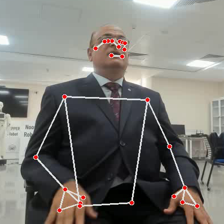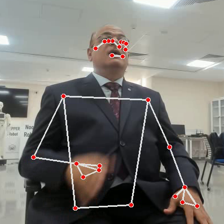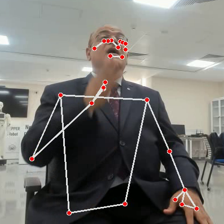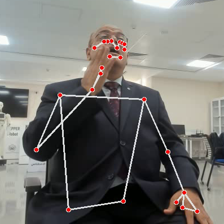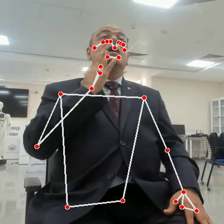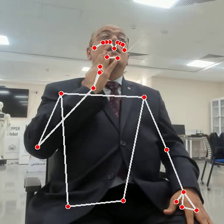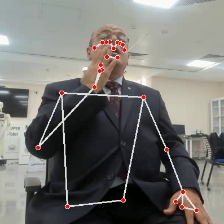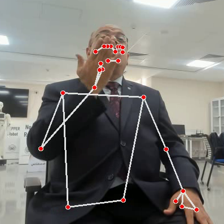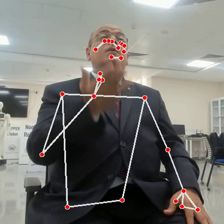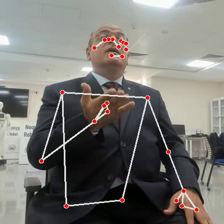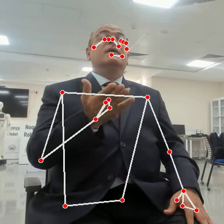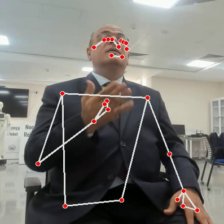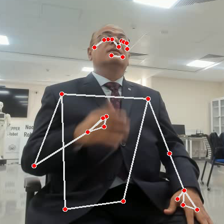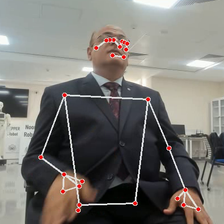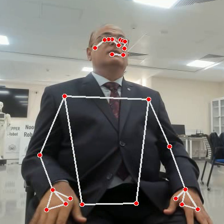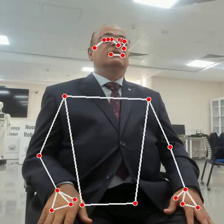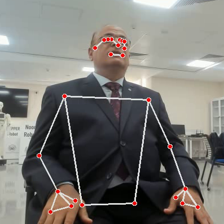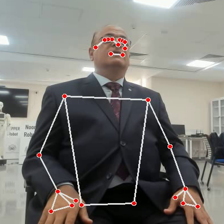yallhwy